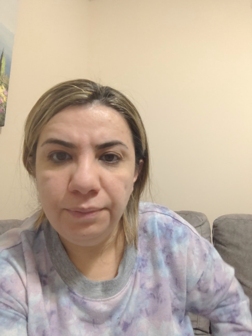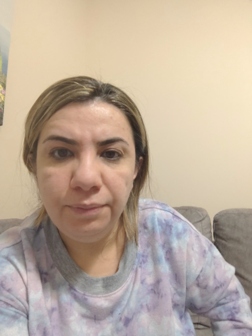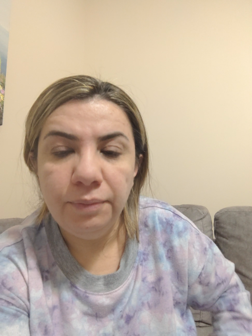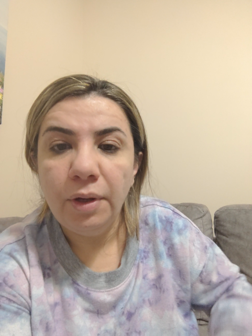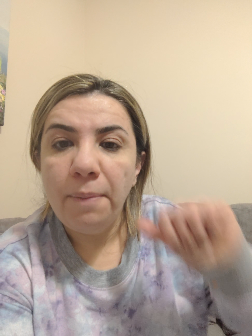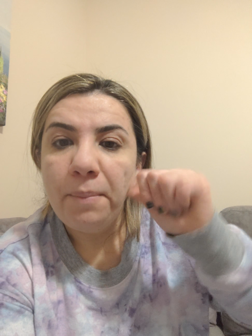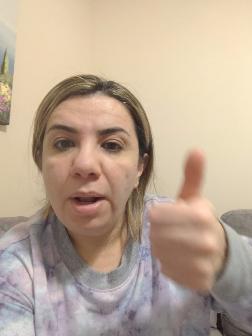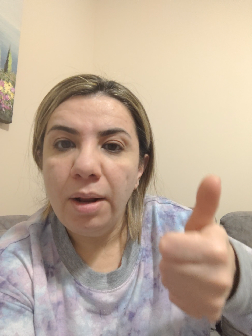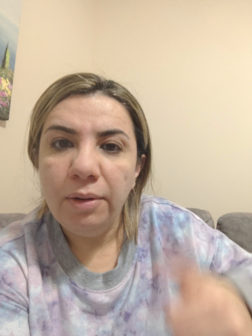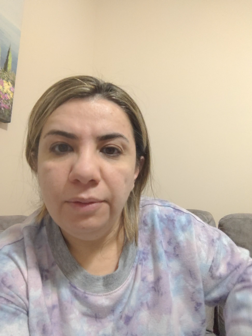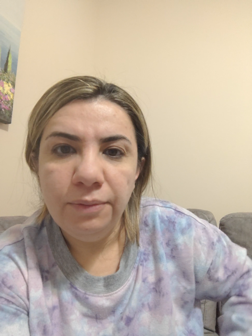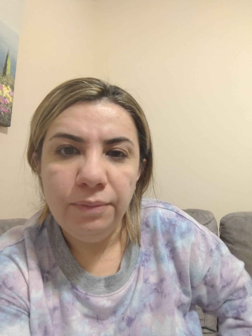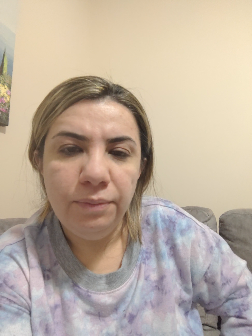tomorrow